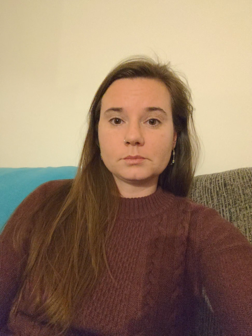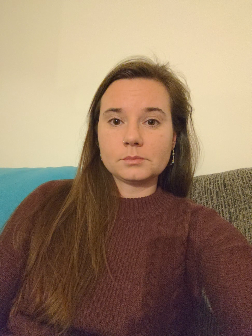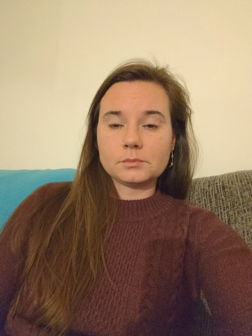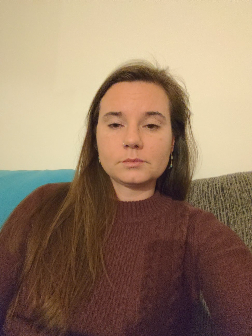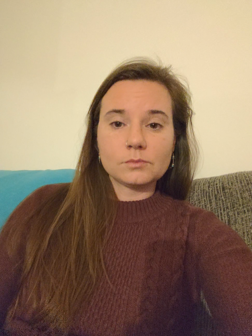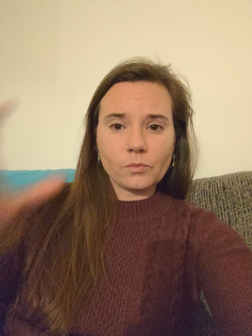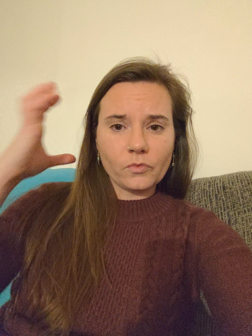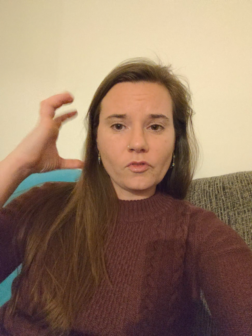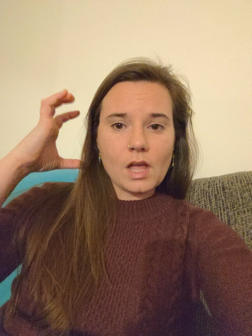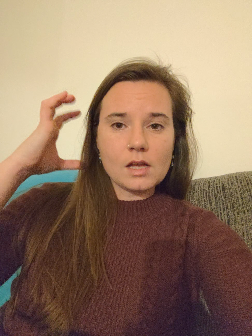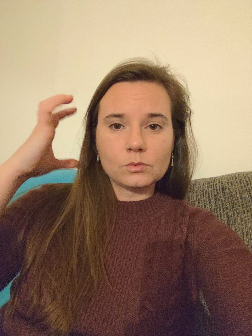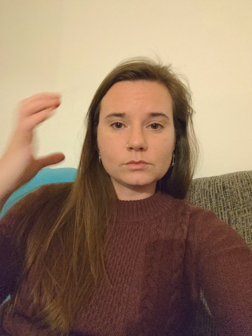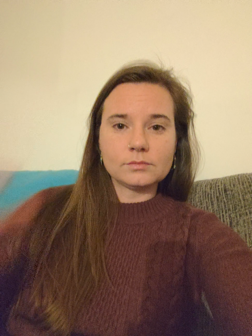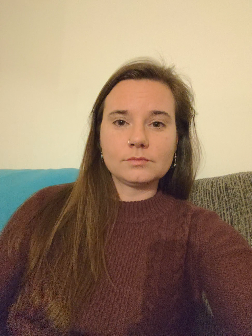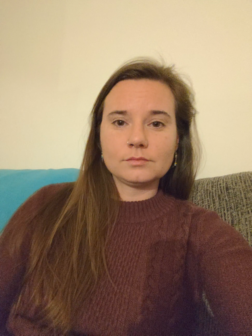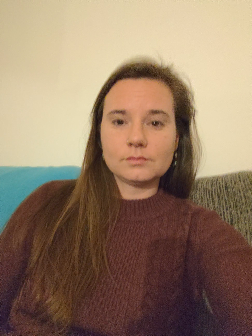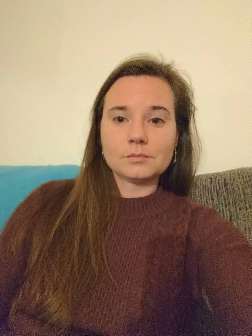radio